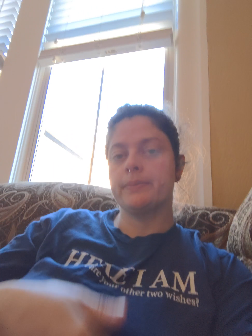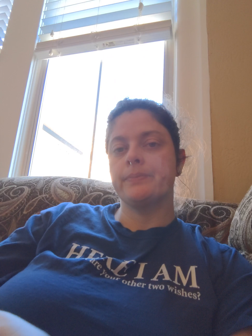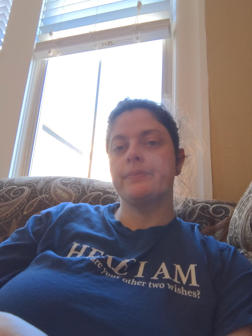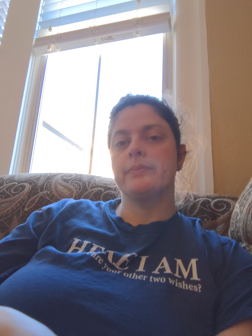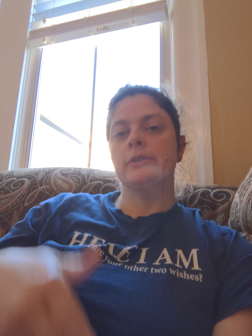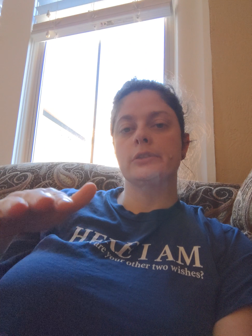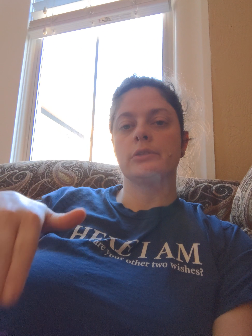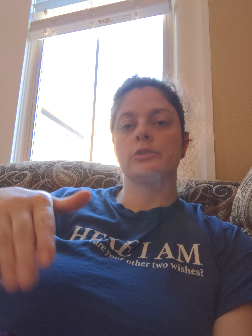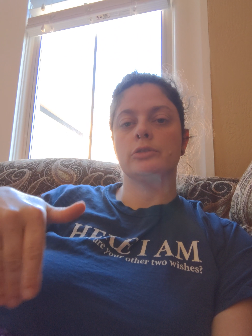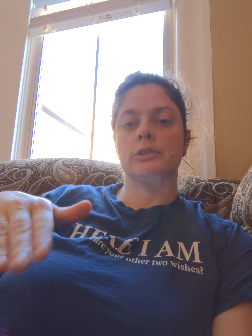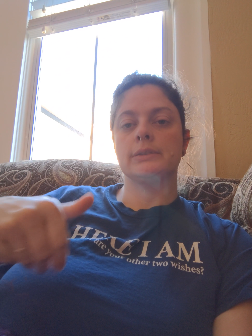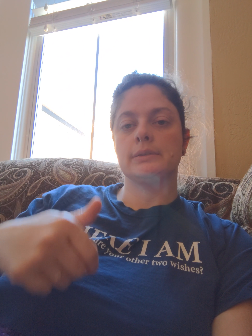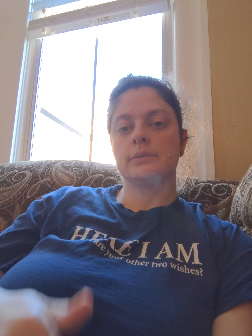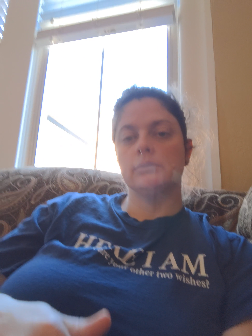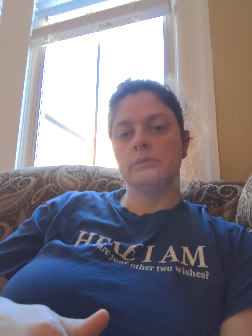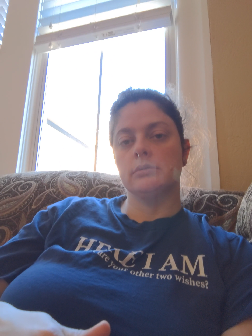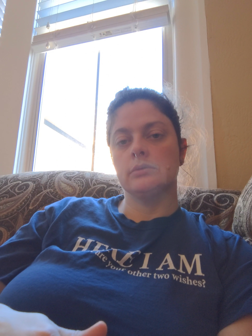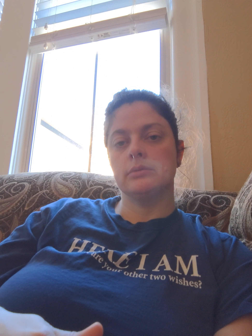jeans